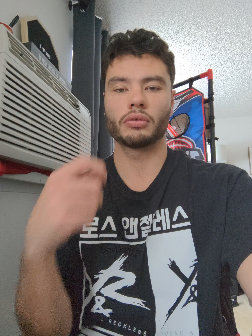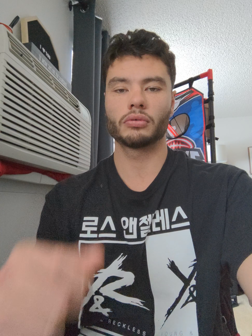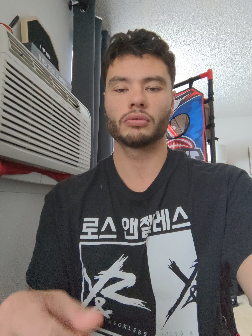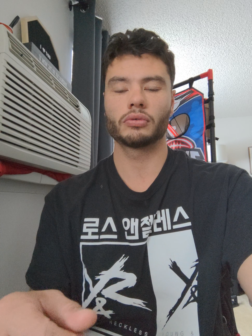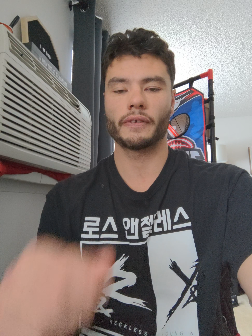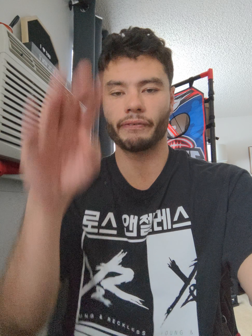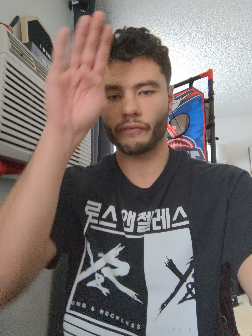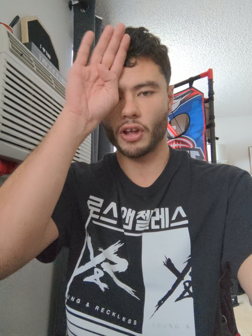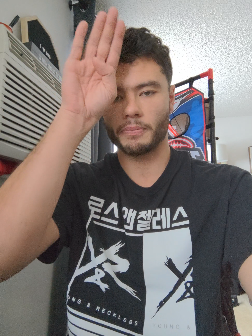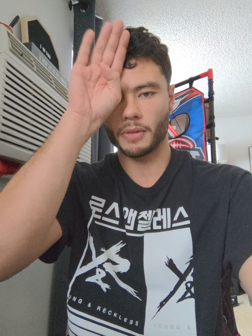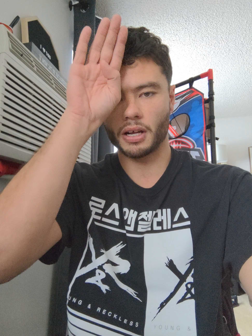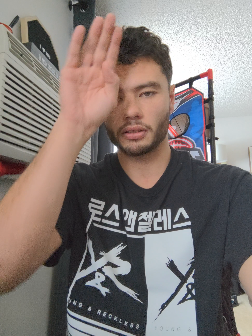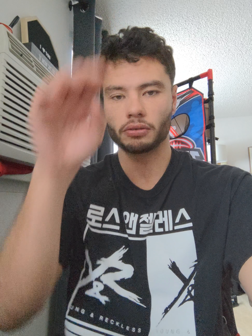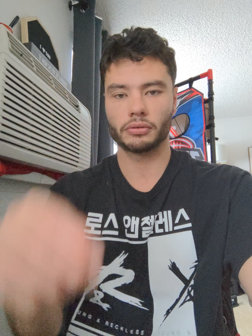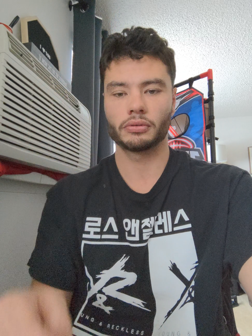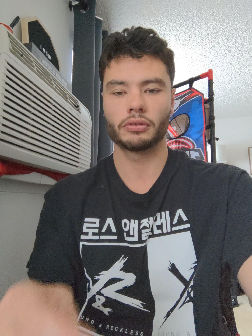fireman